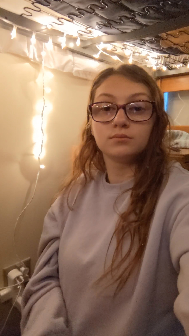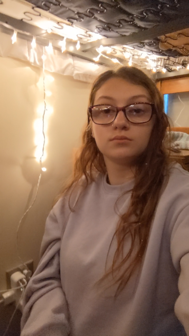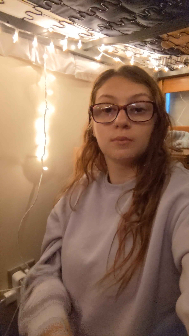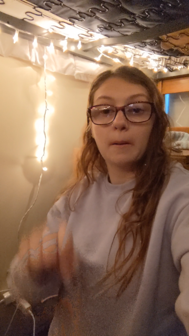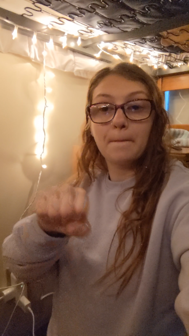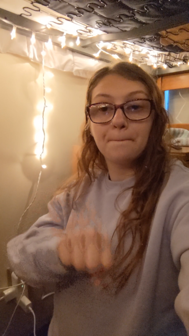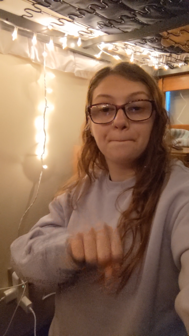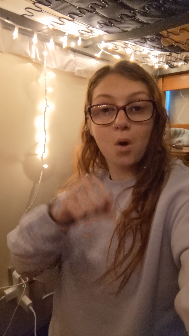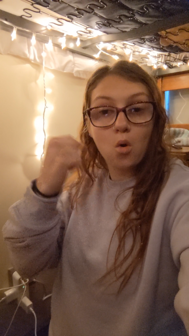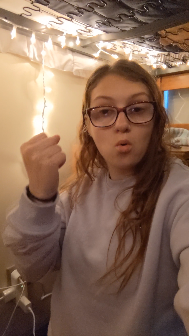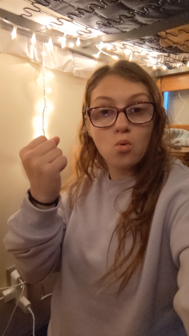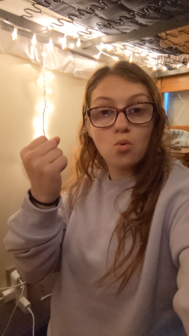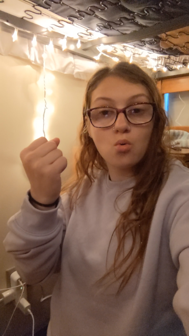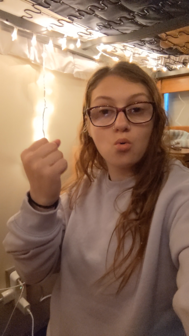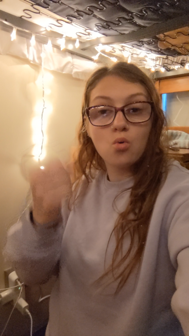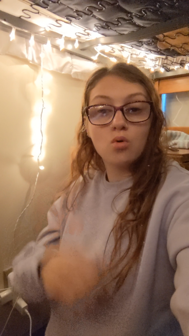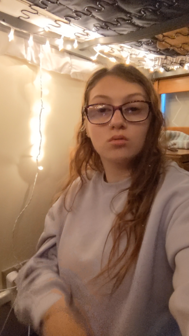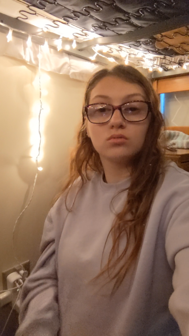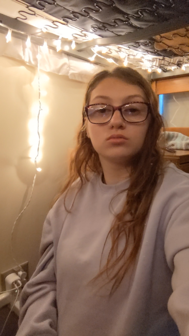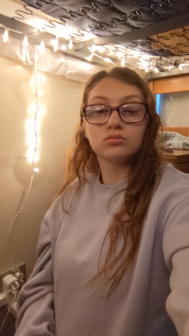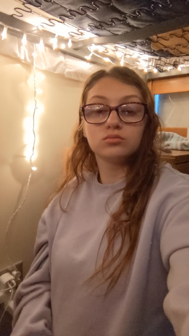broken